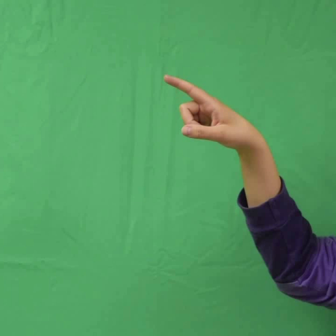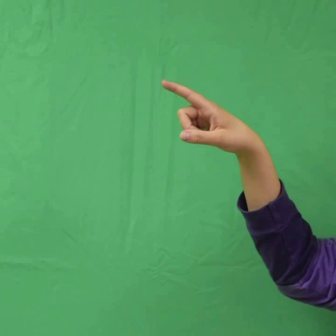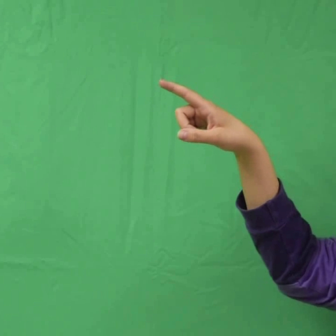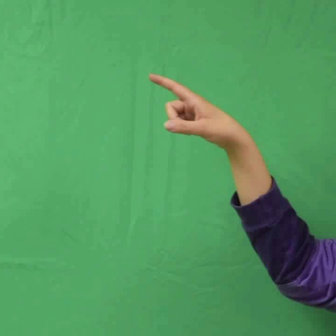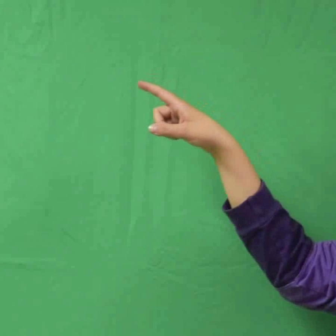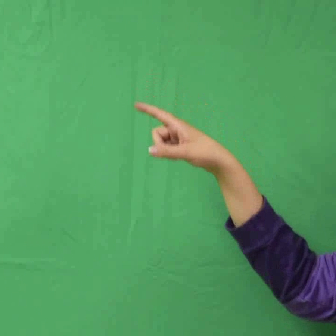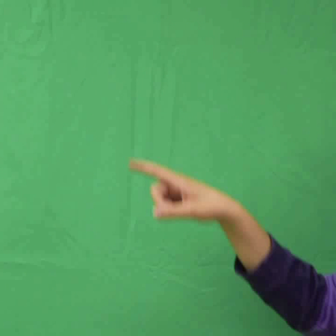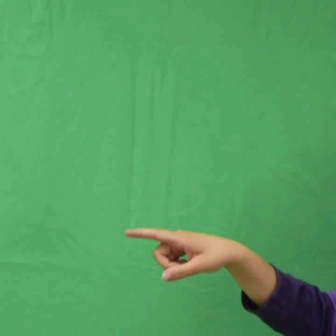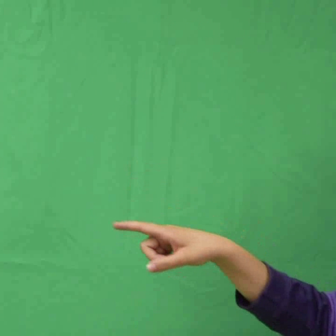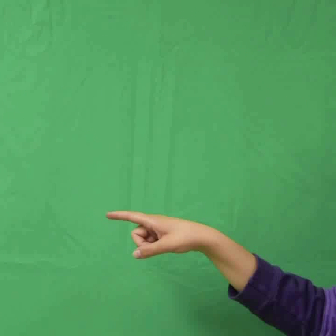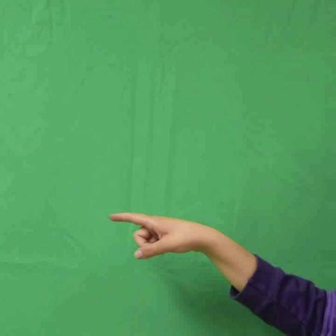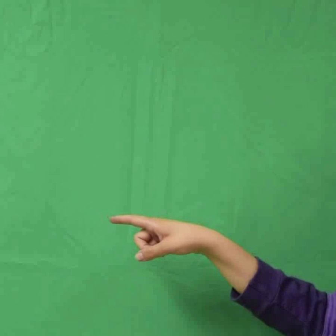Z